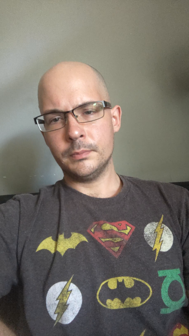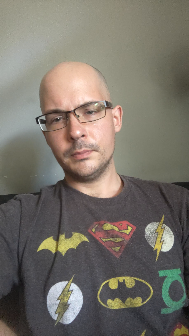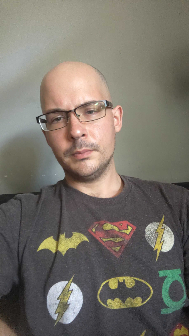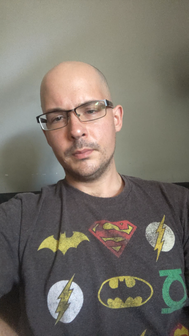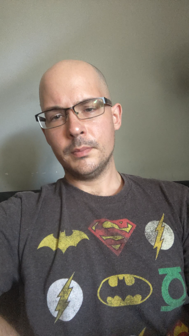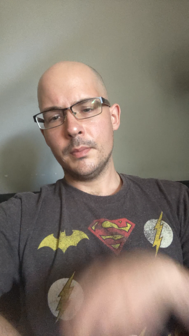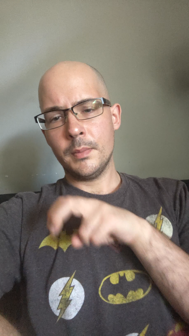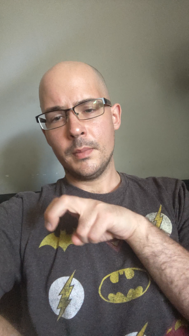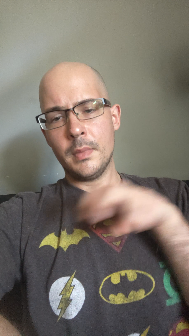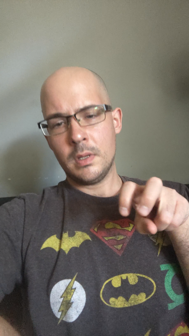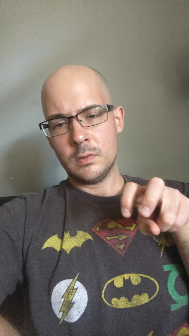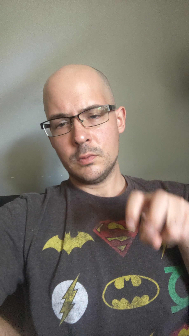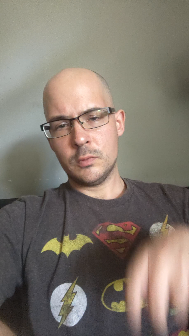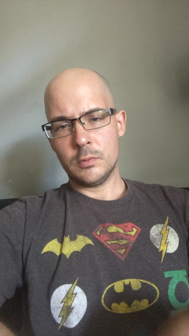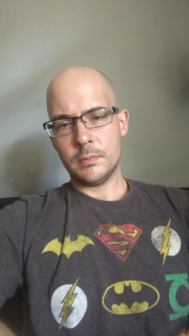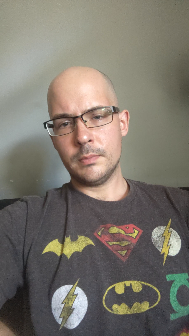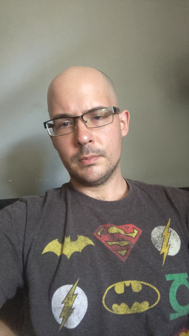bench